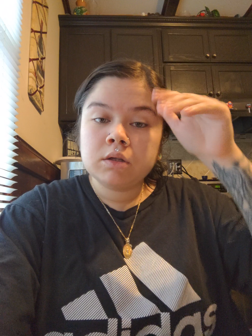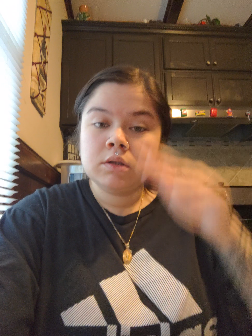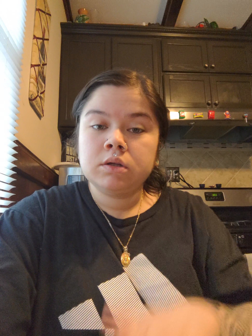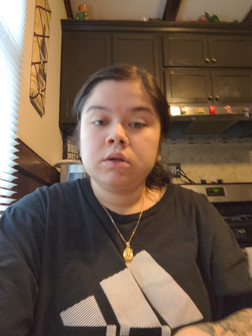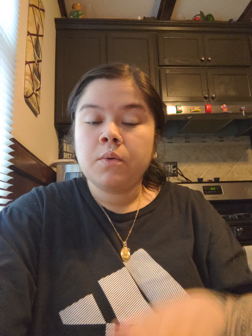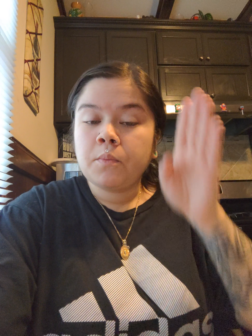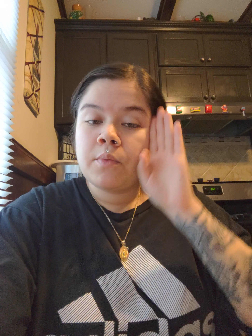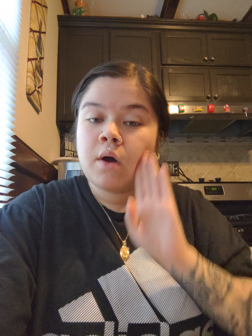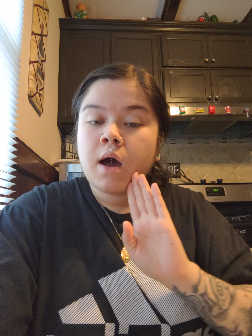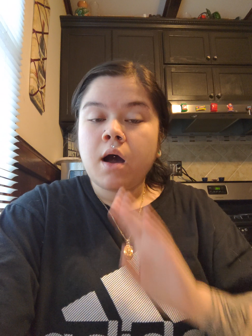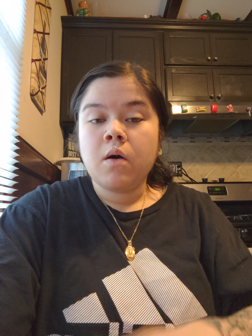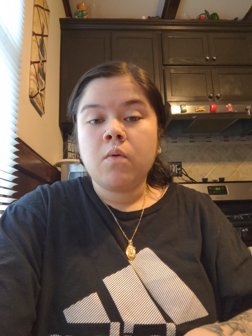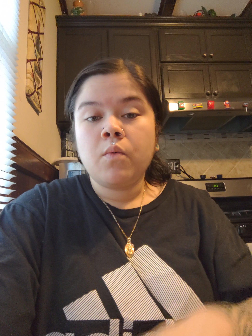brown